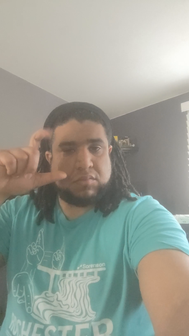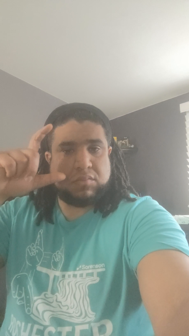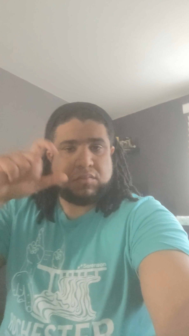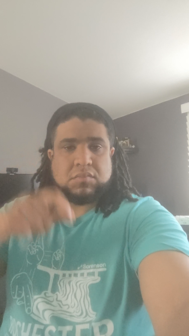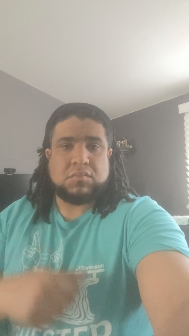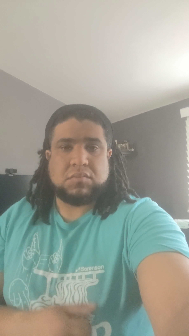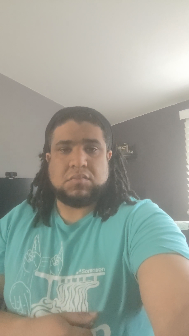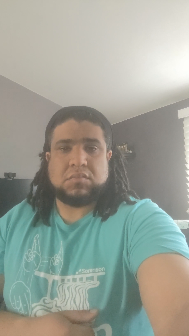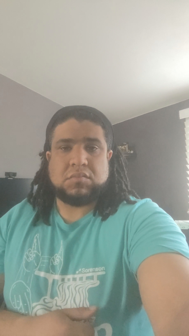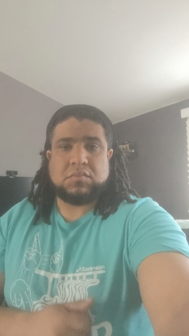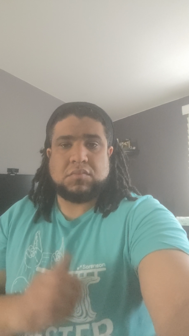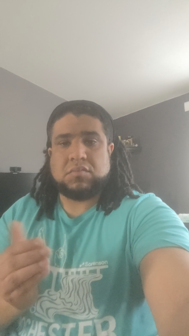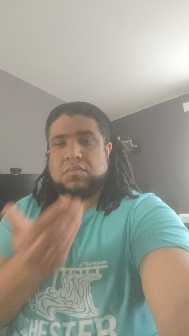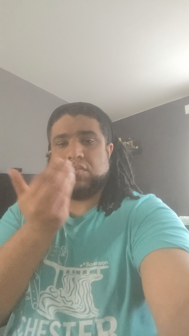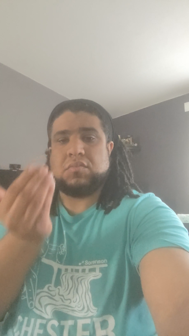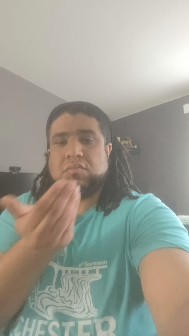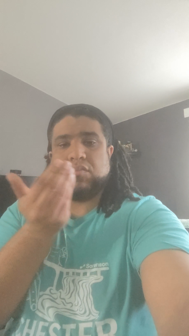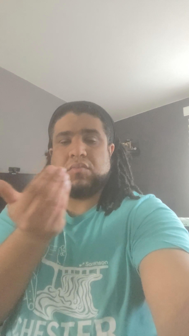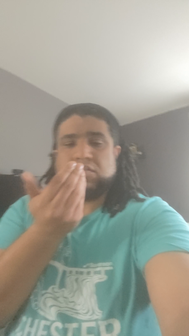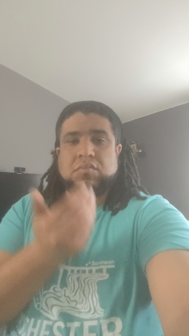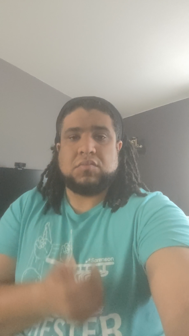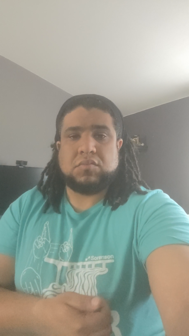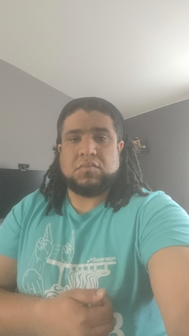new